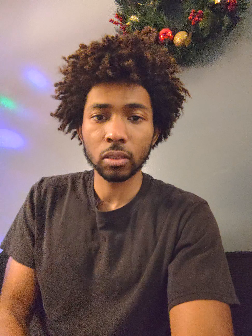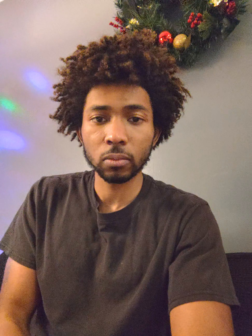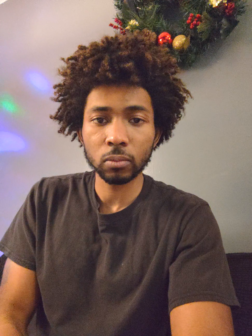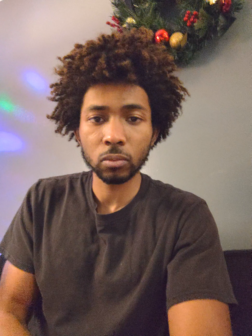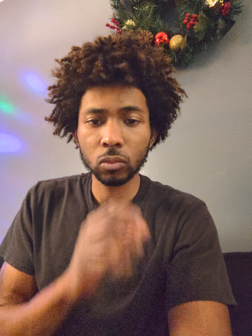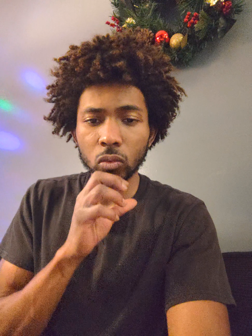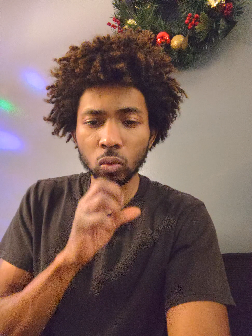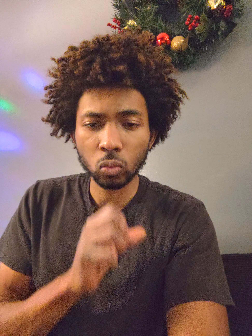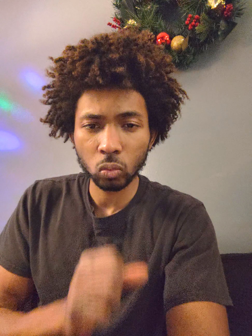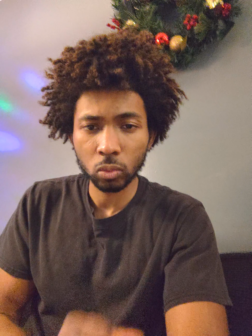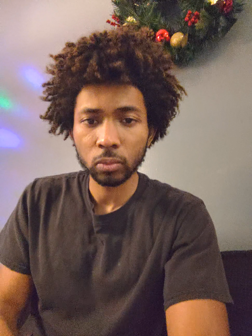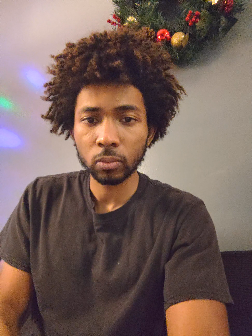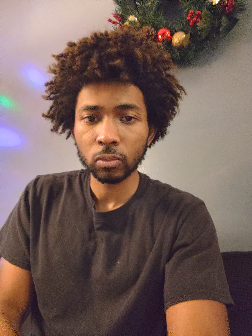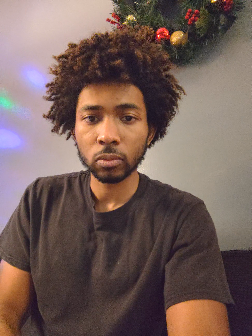old